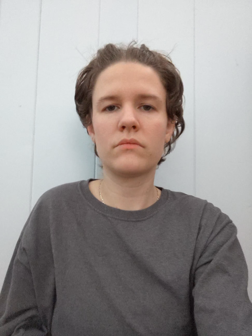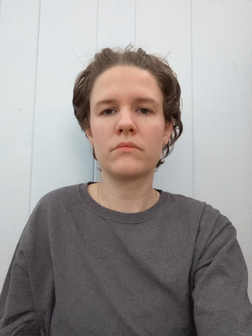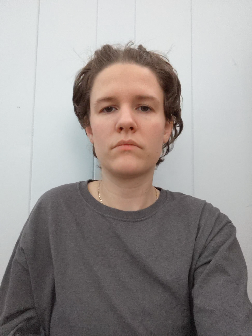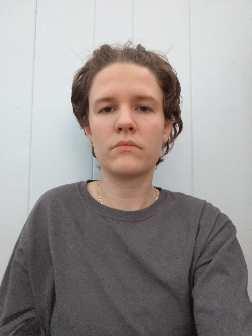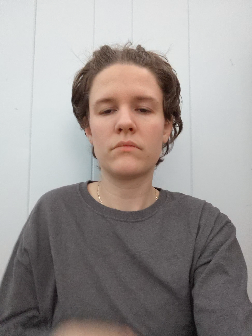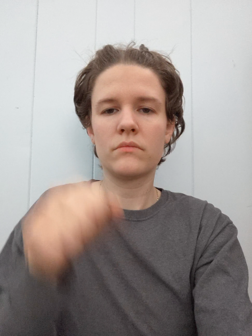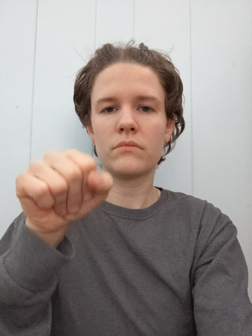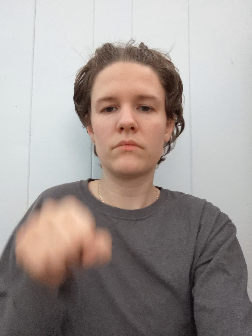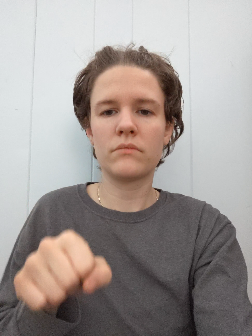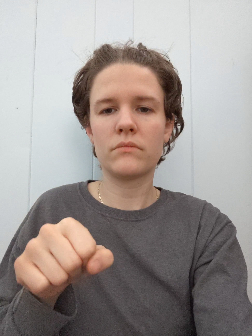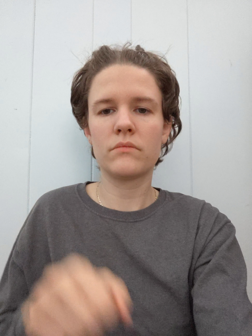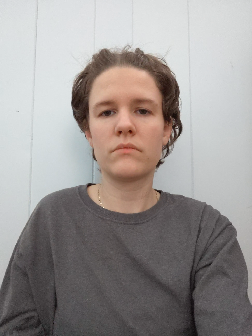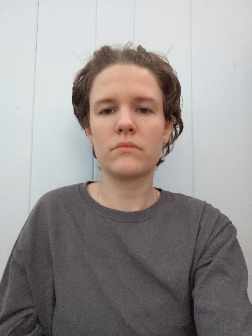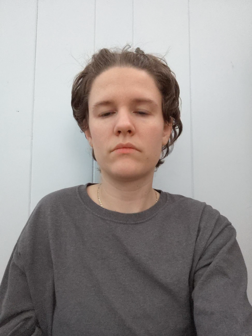can